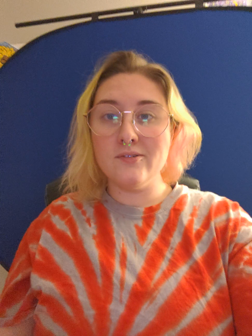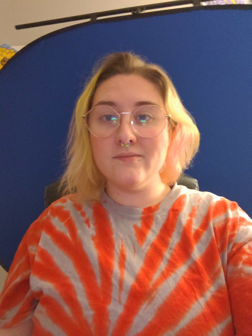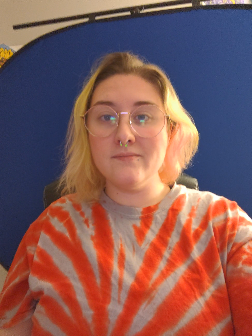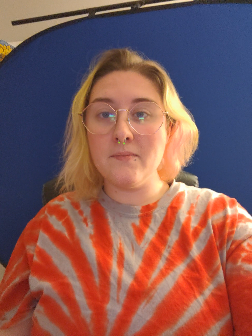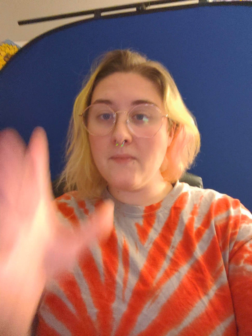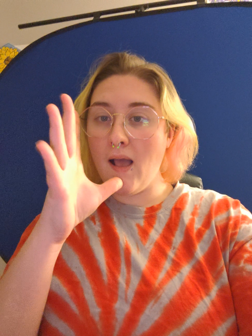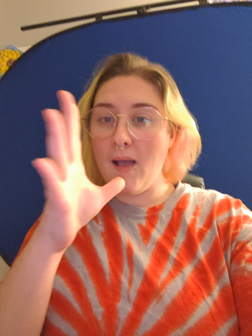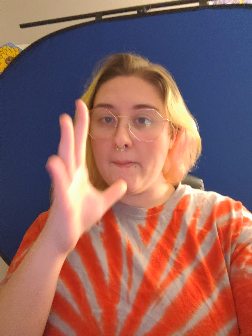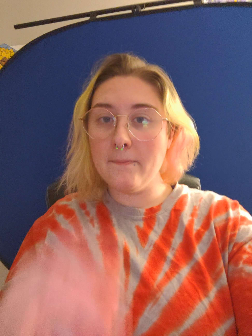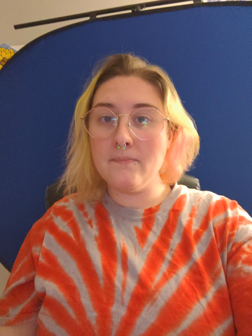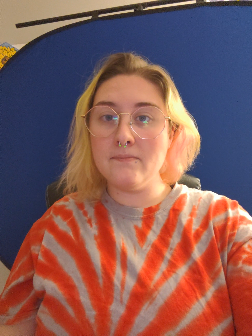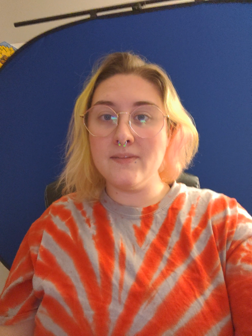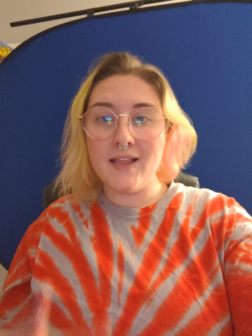mom